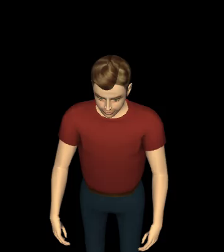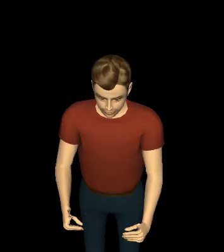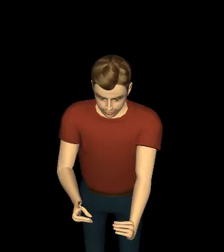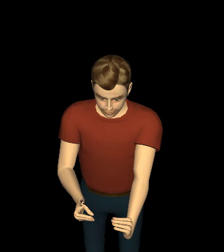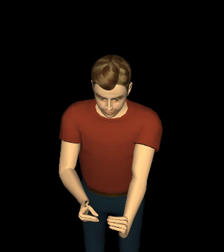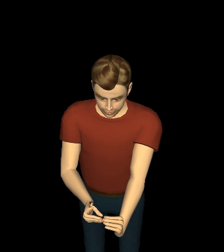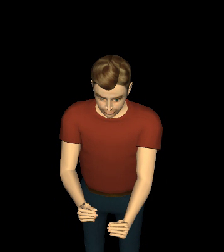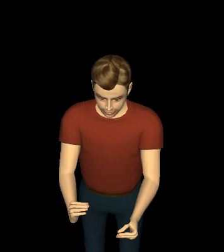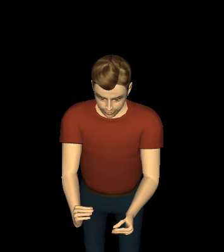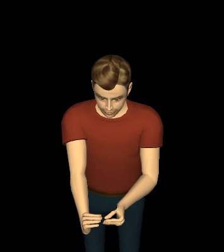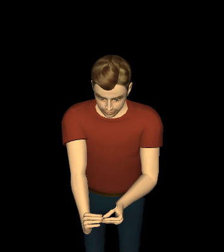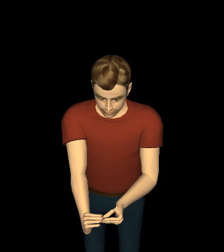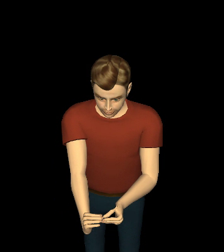مشكلة